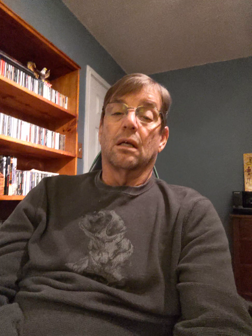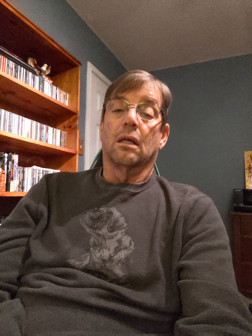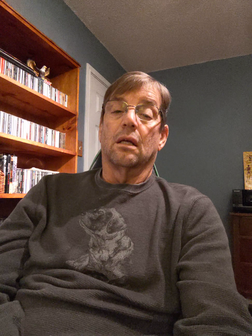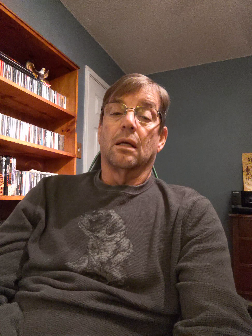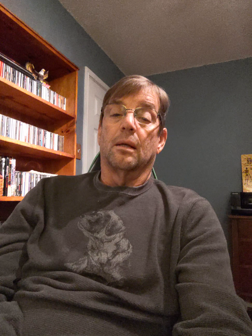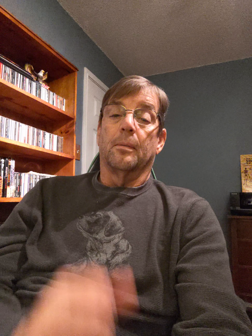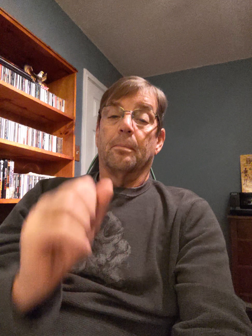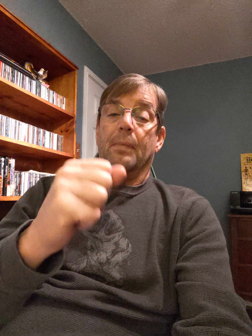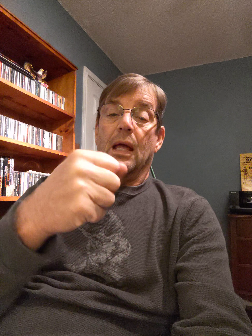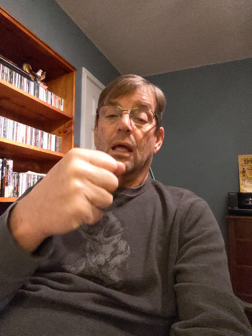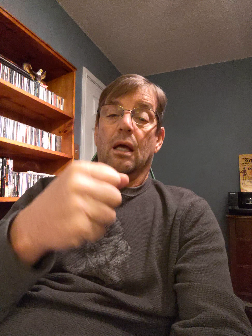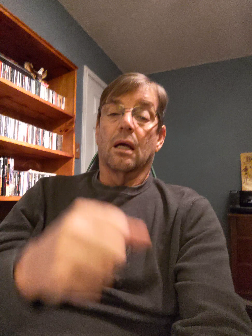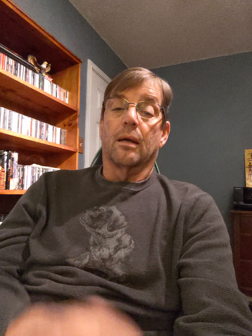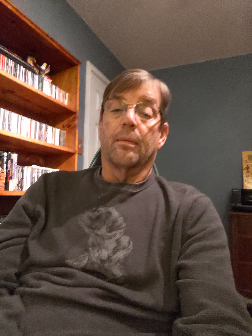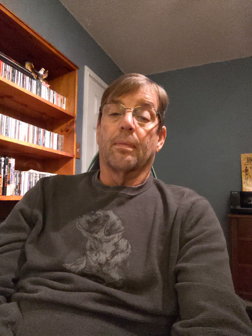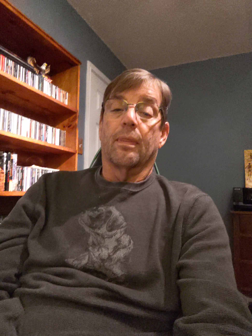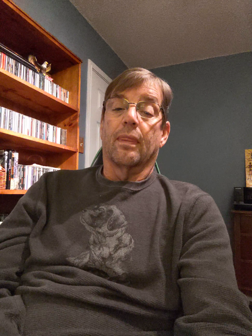make